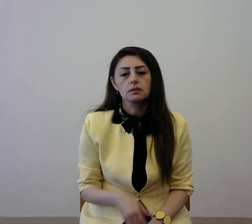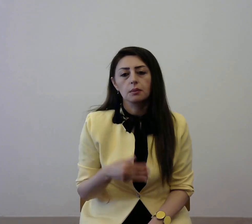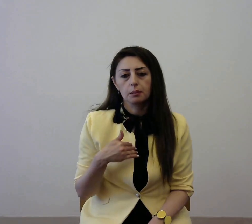mən